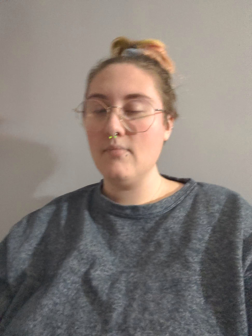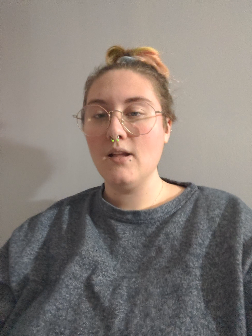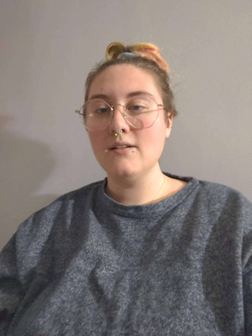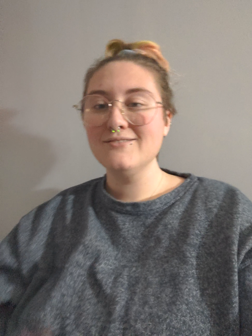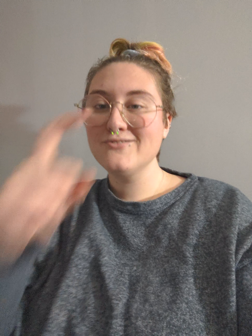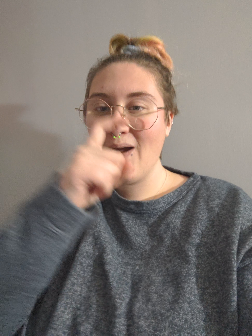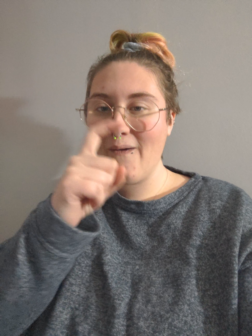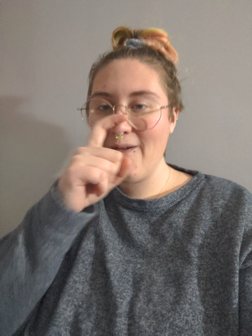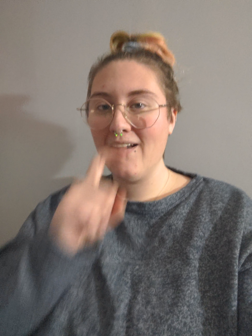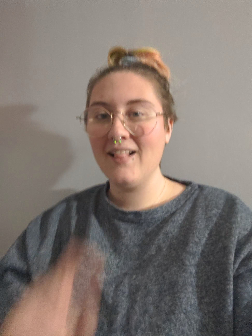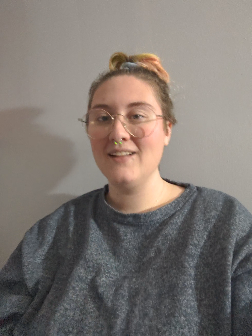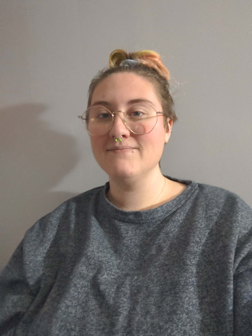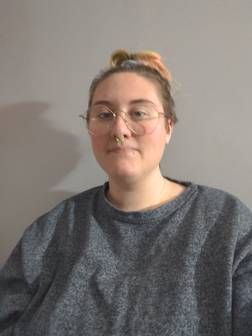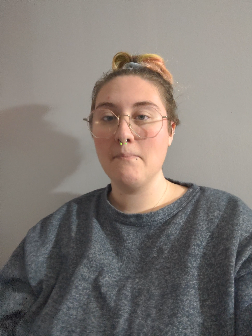doll